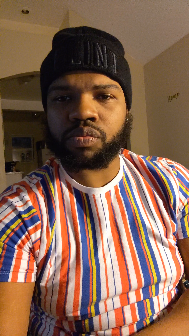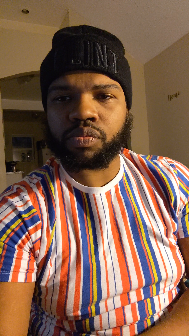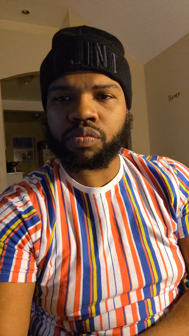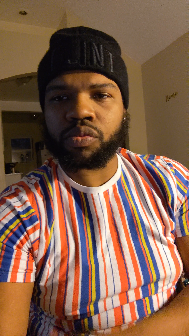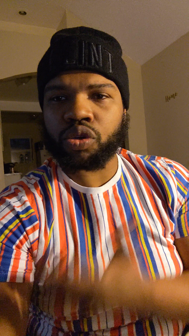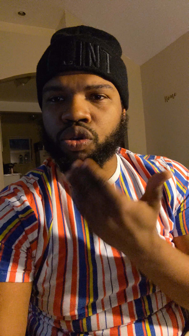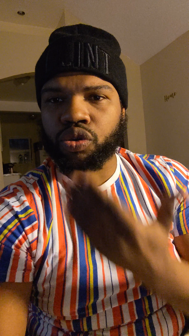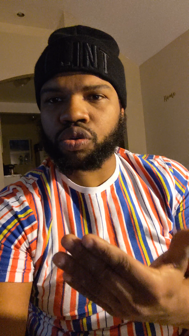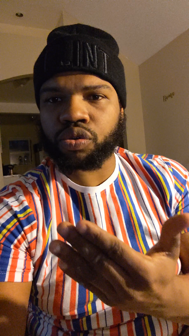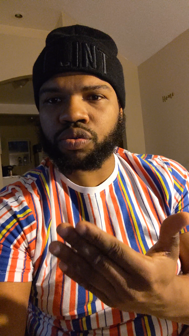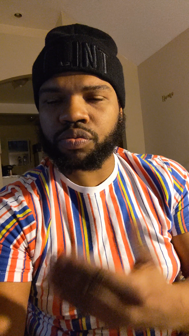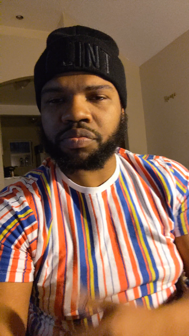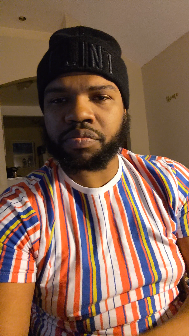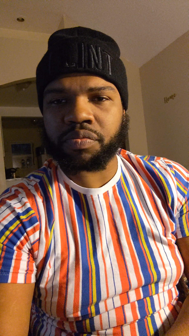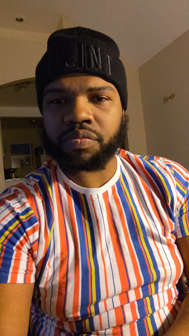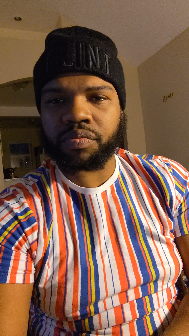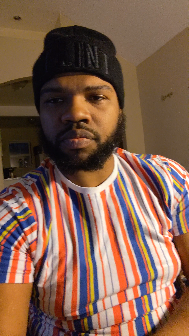good